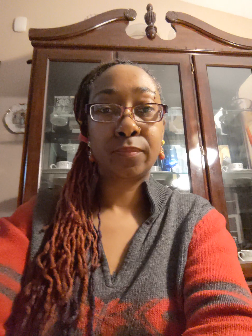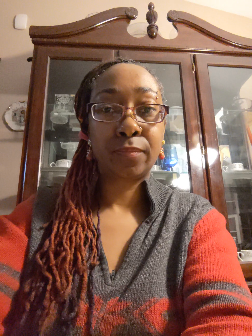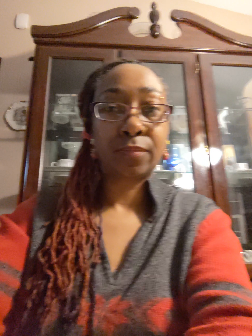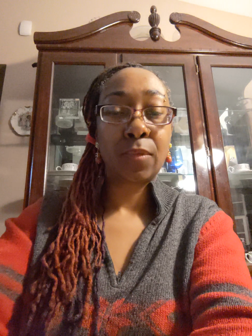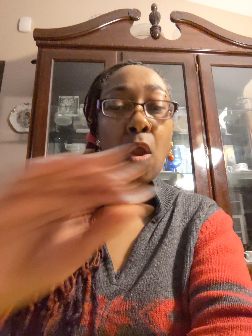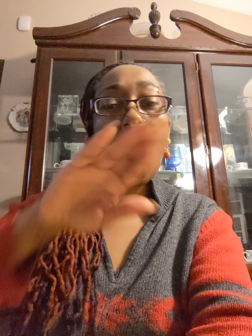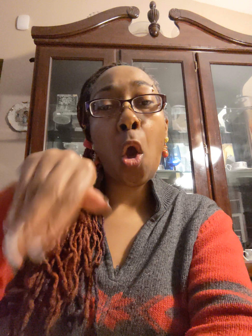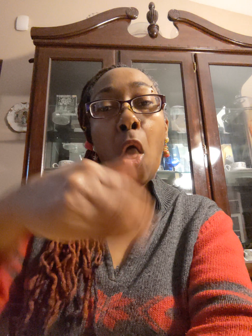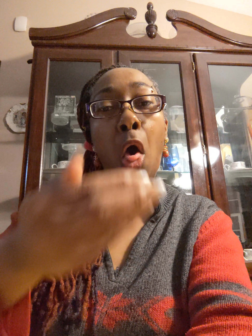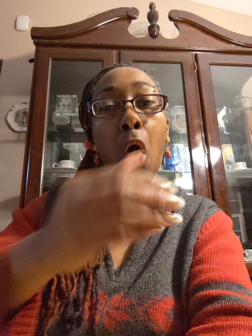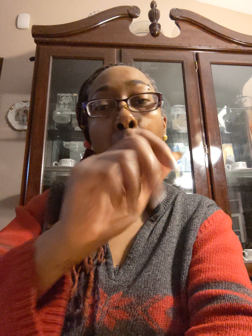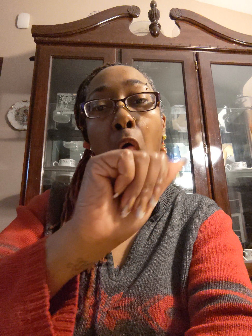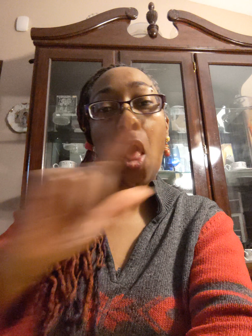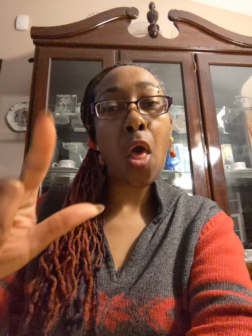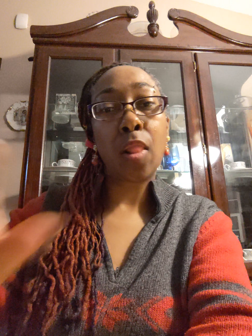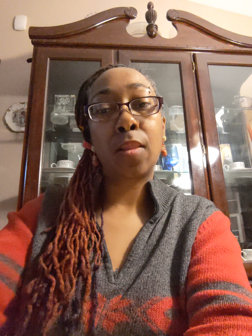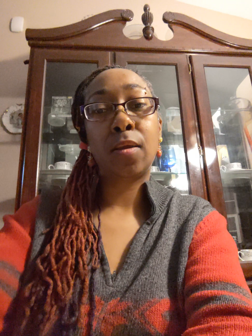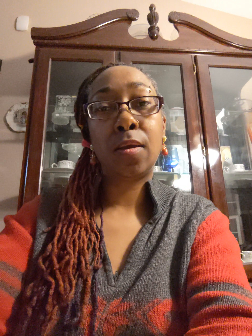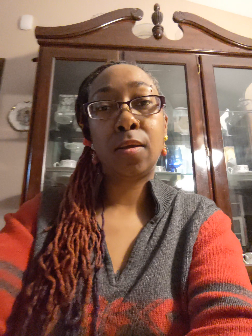all